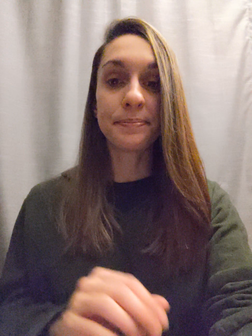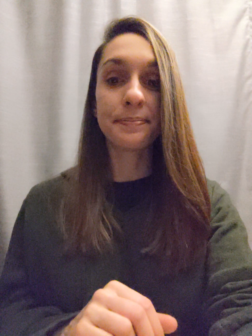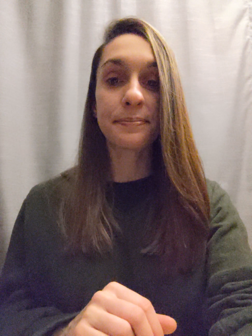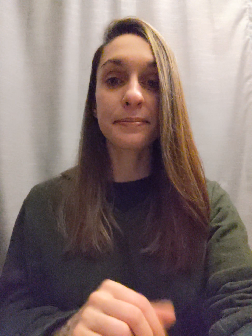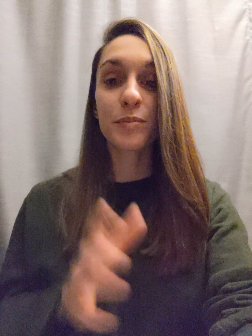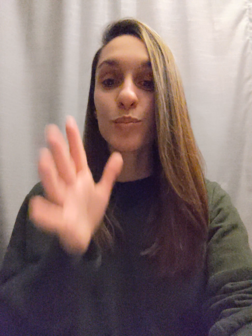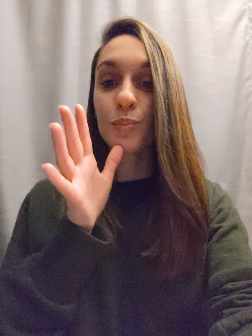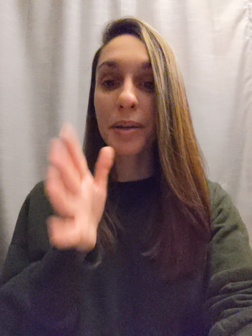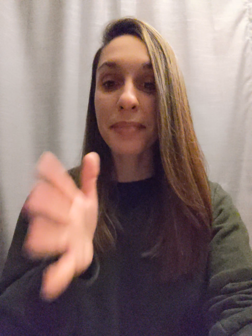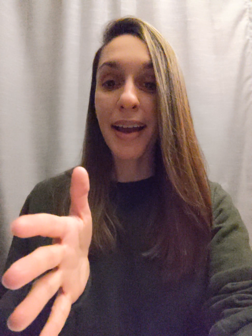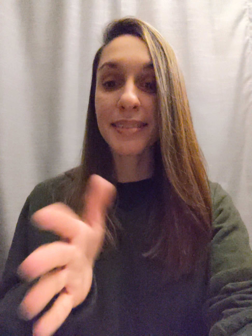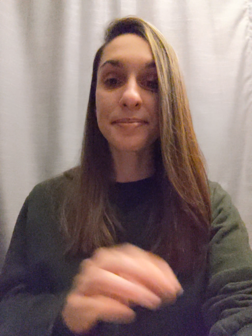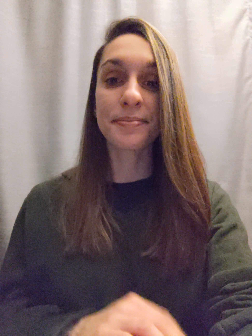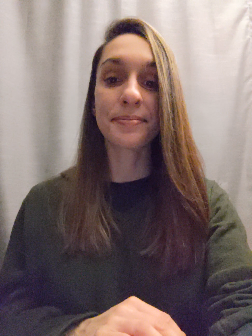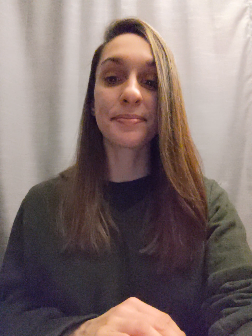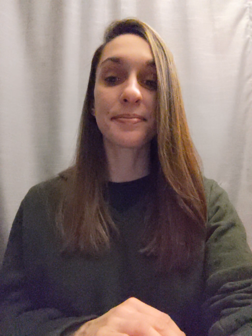grandma